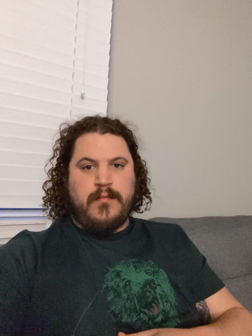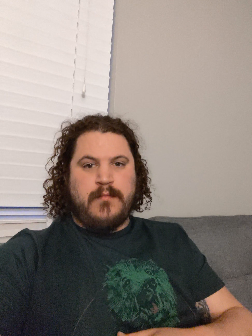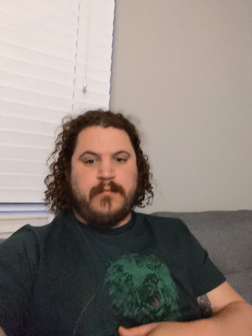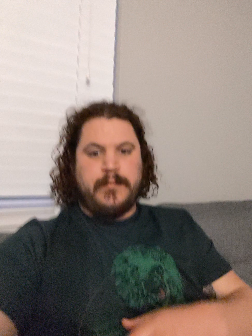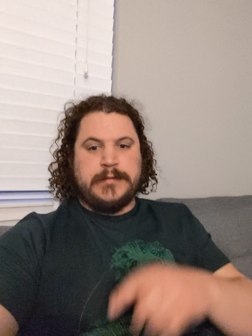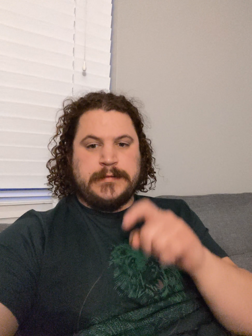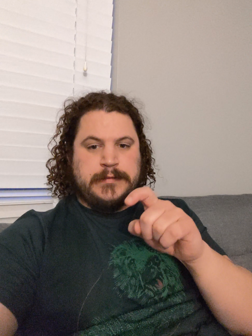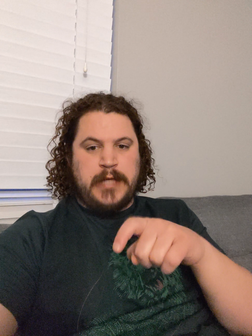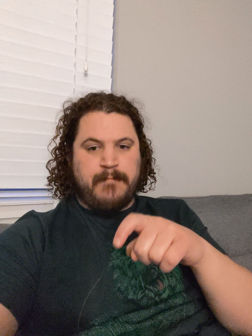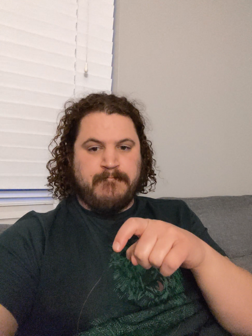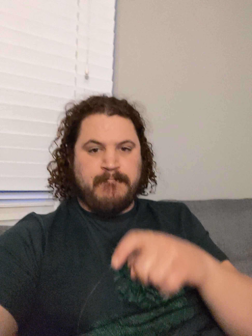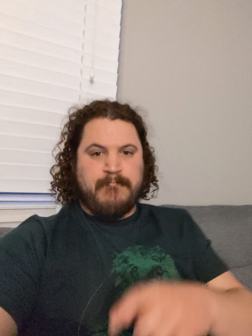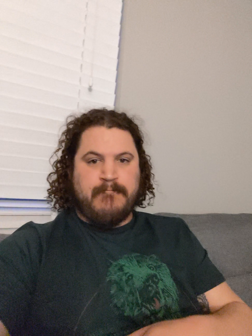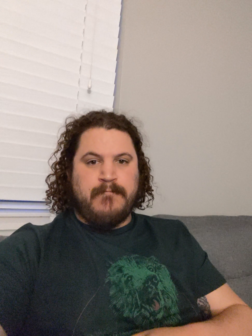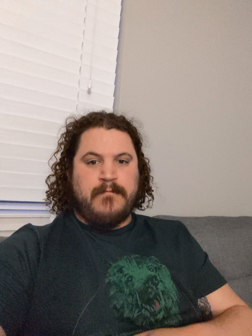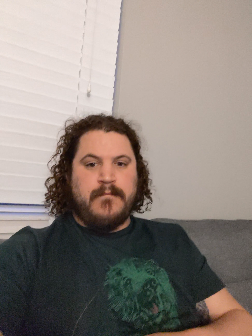time